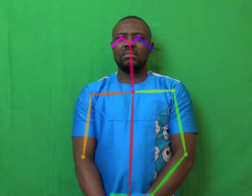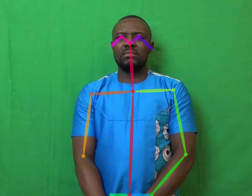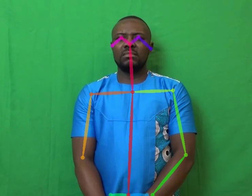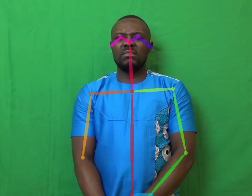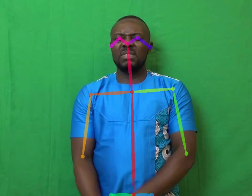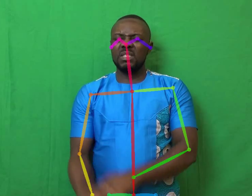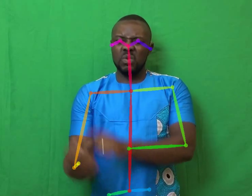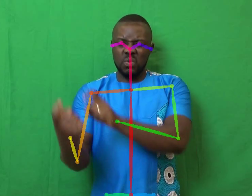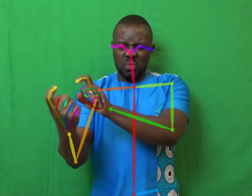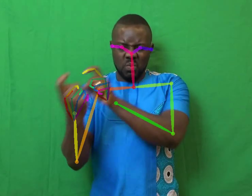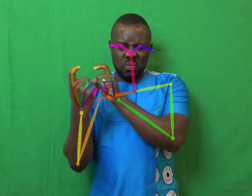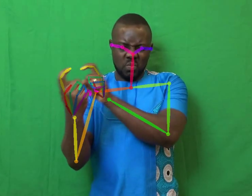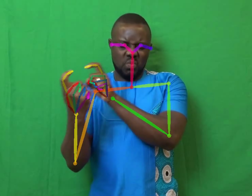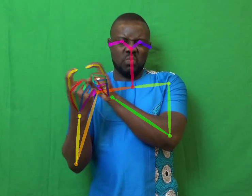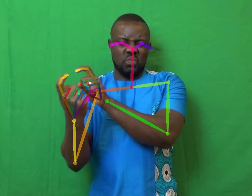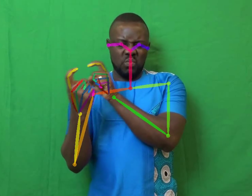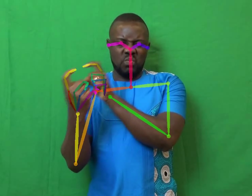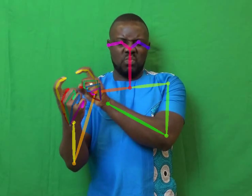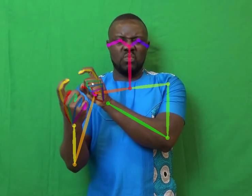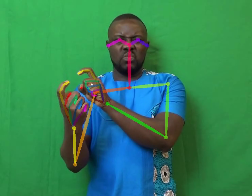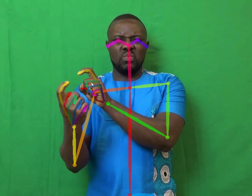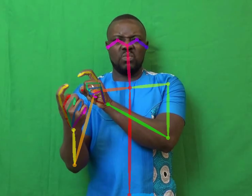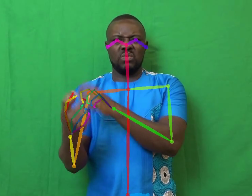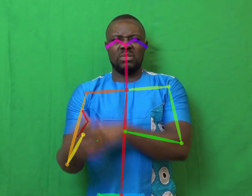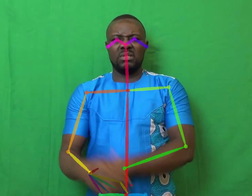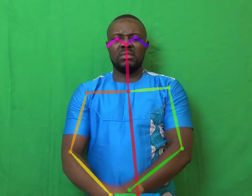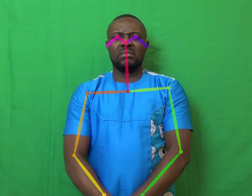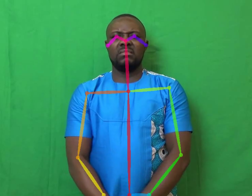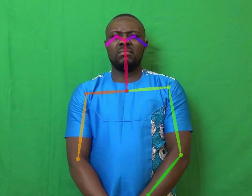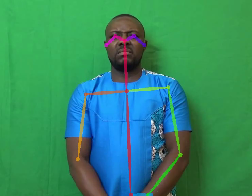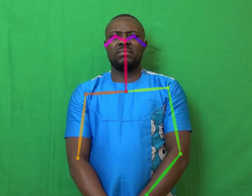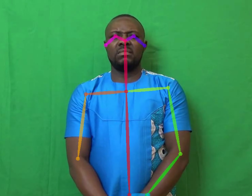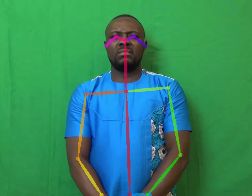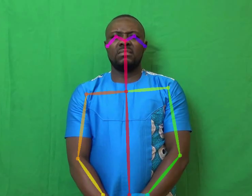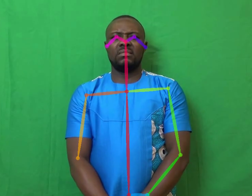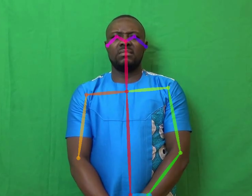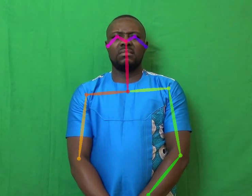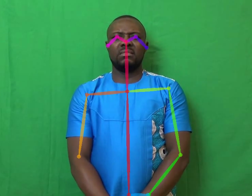hot exchange of words